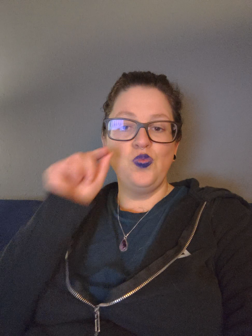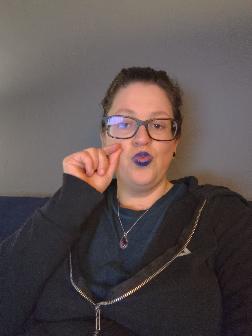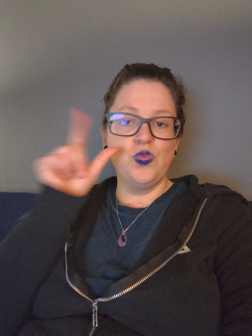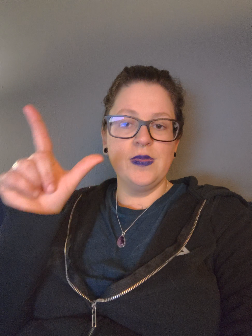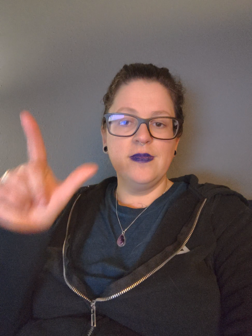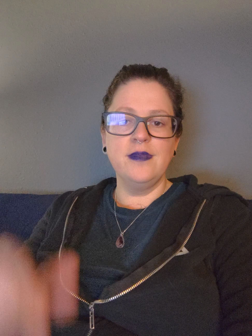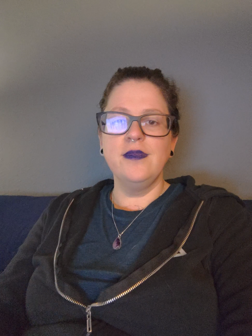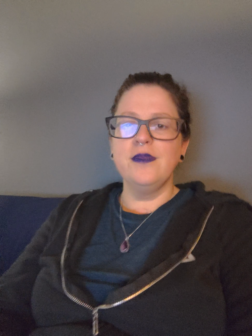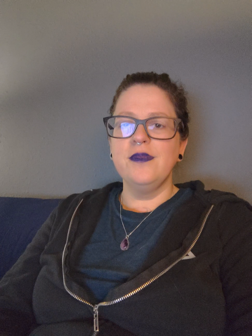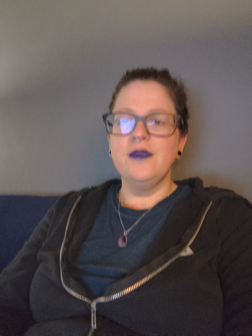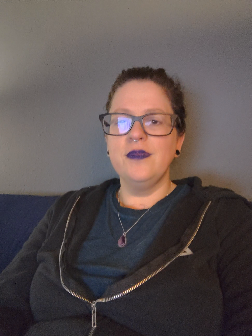awake